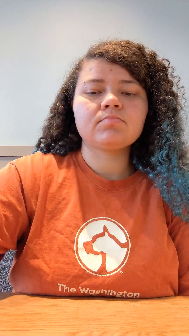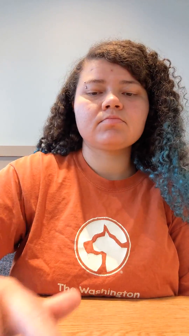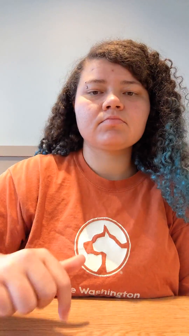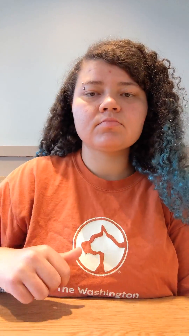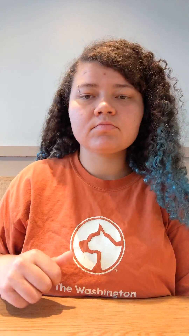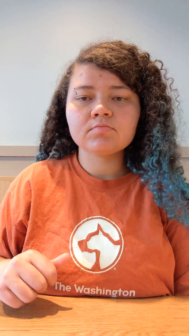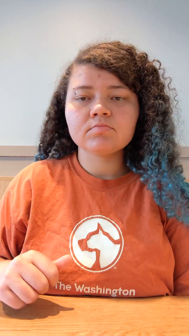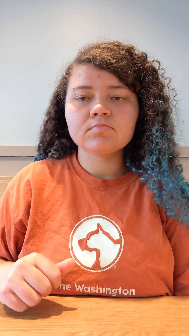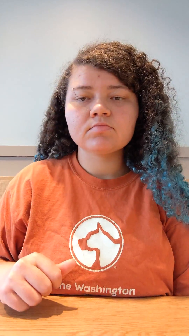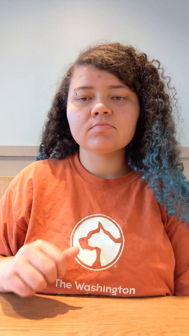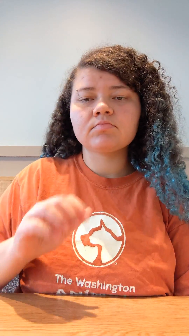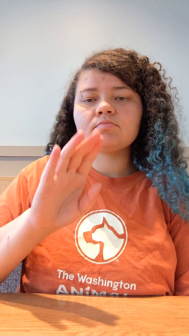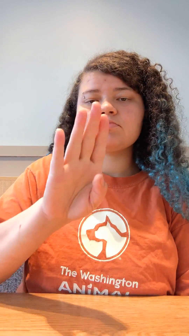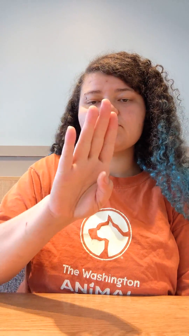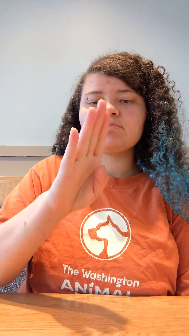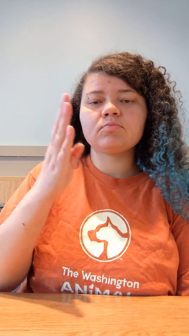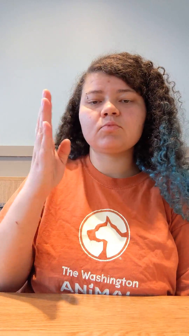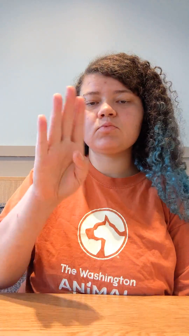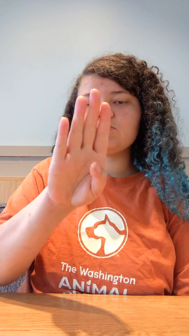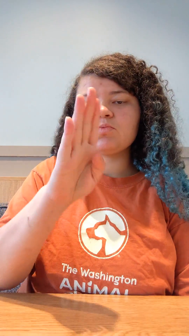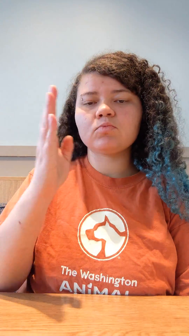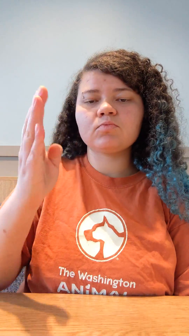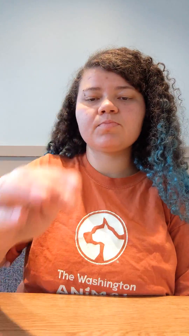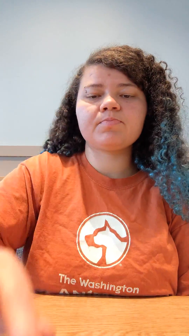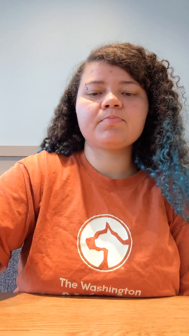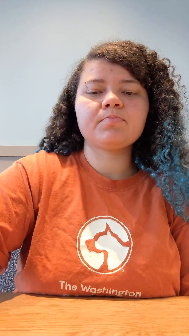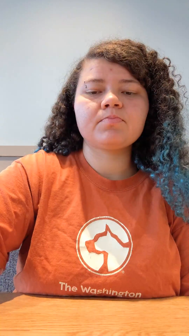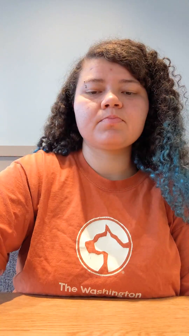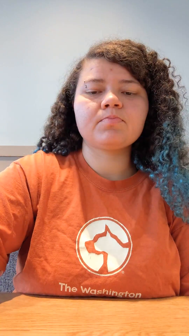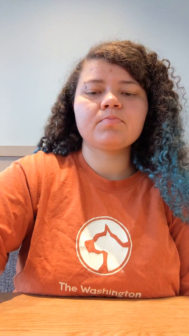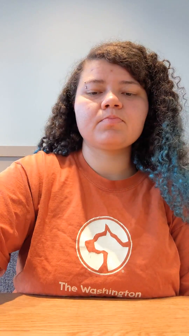door